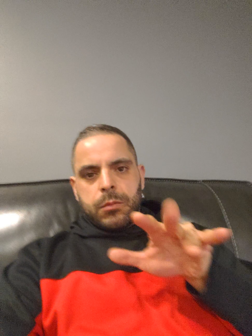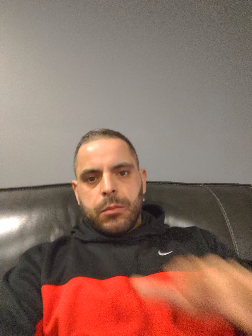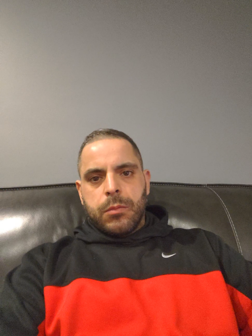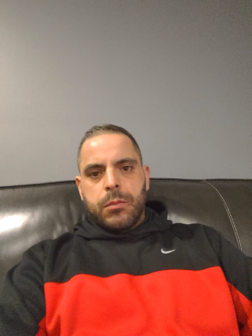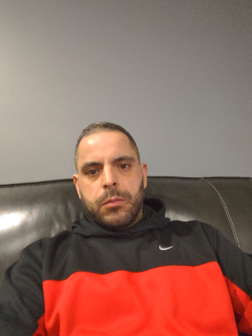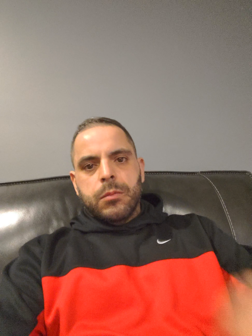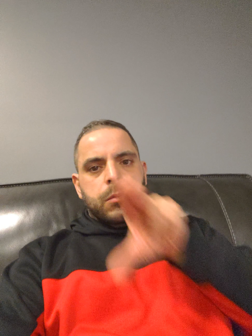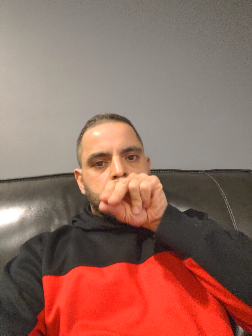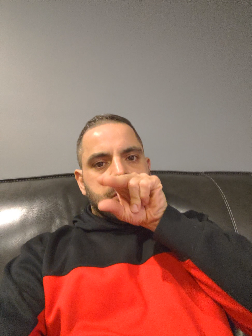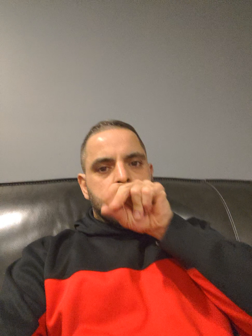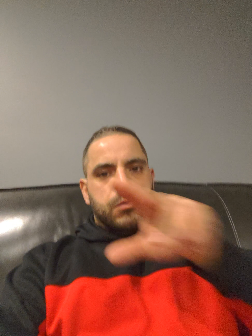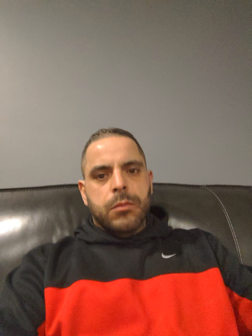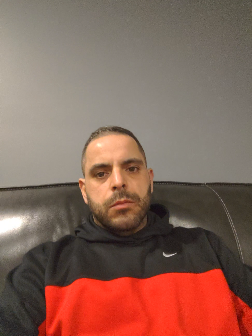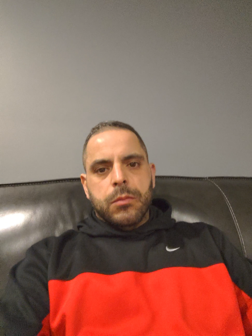duck